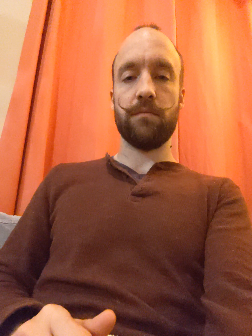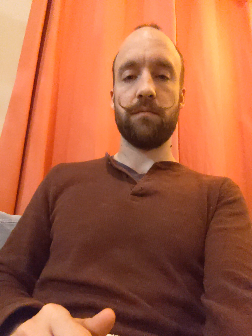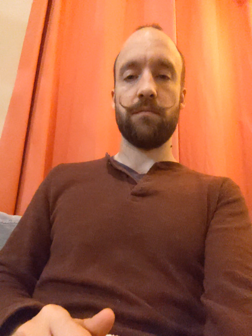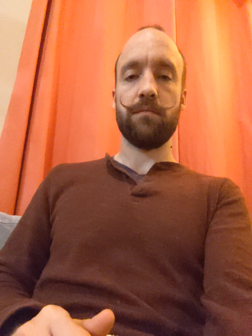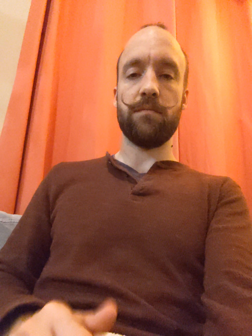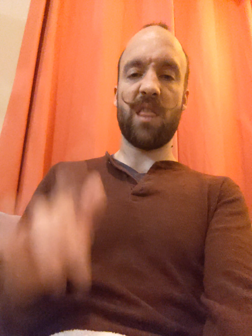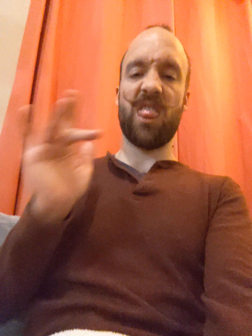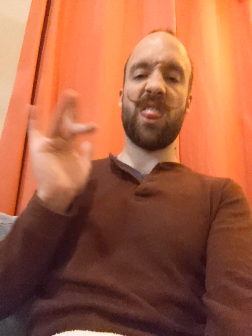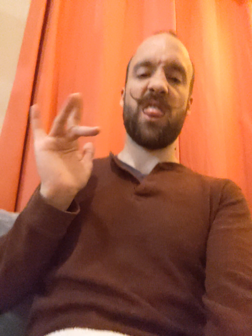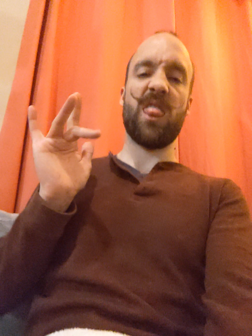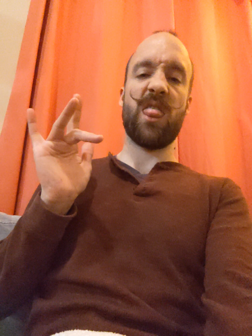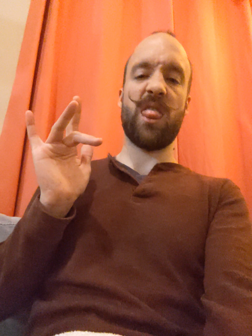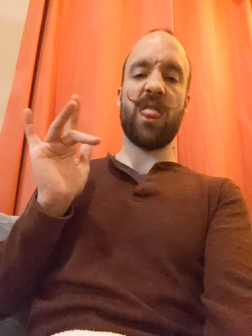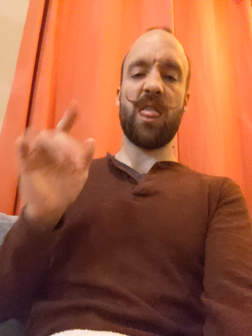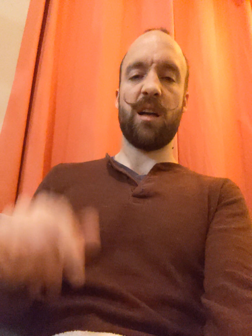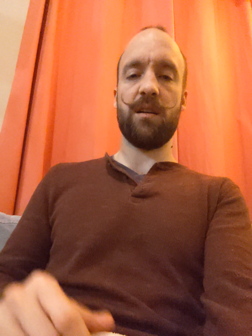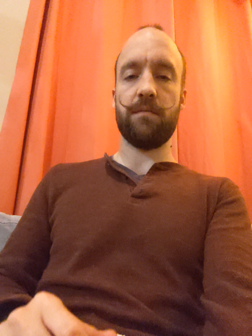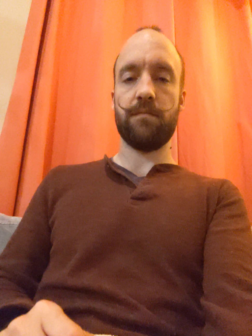yucky